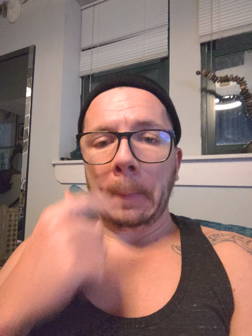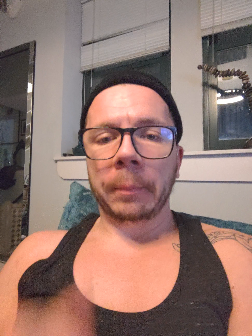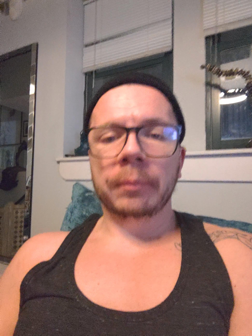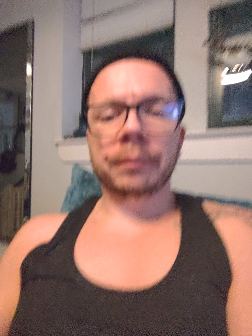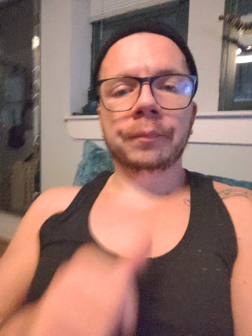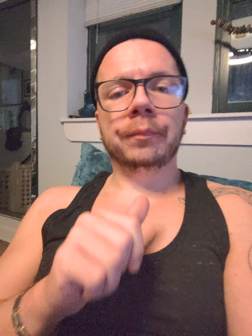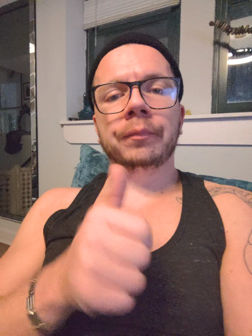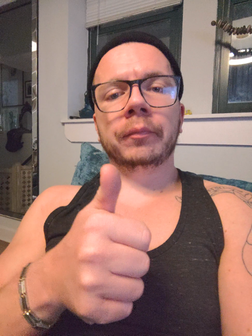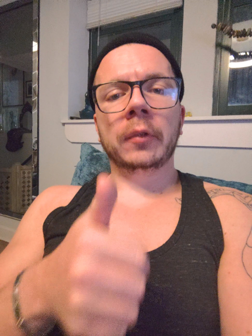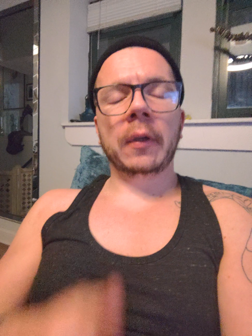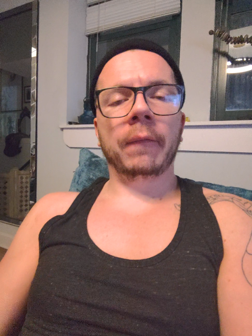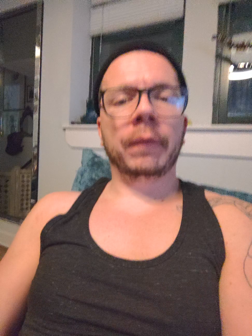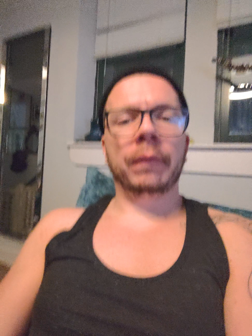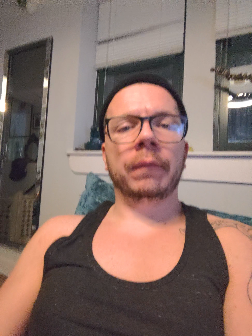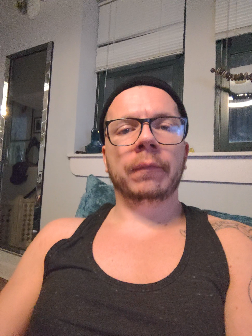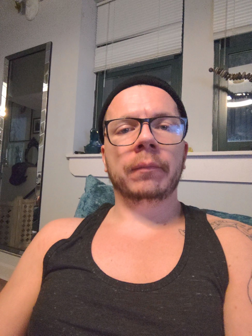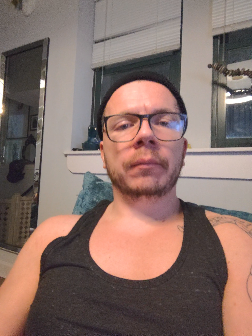yourself